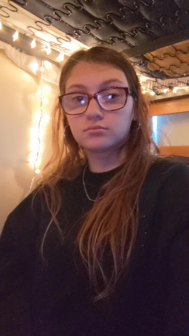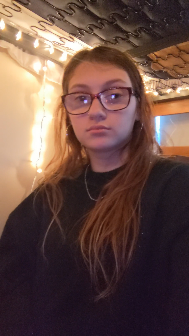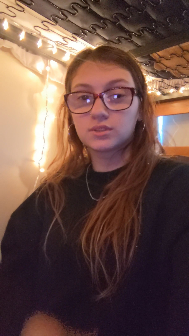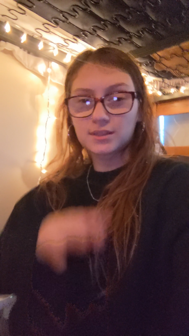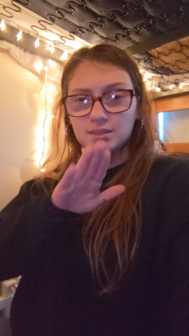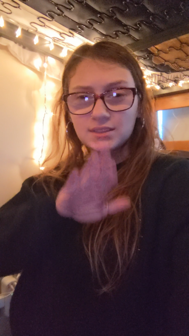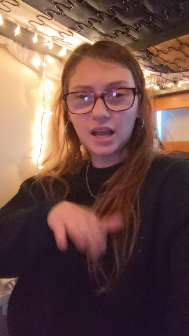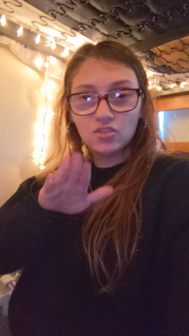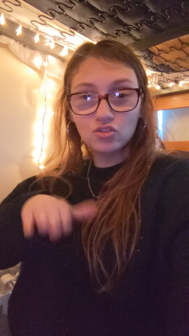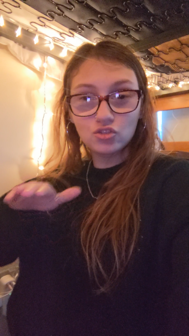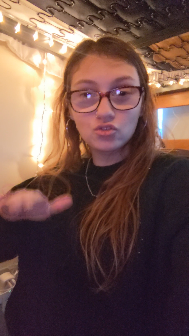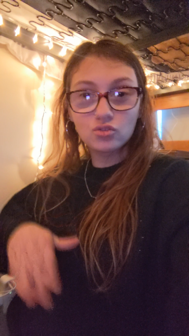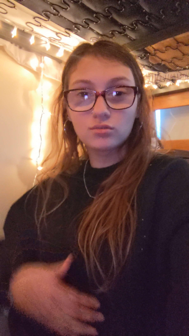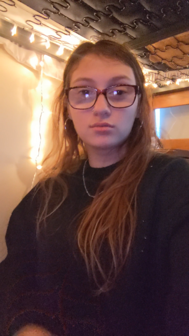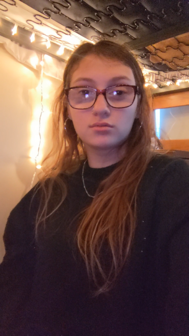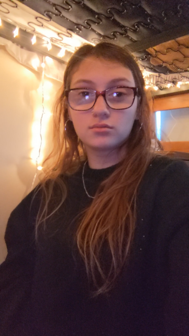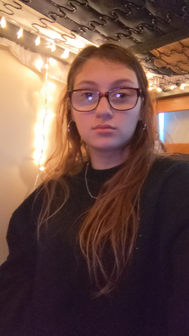children